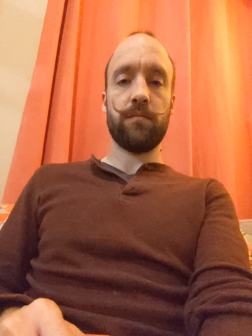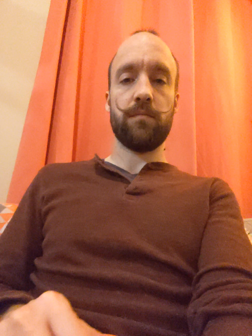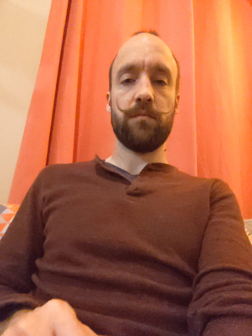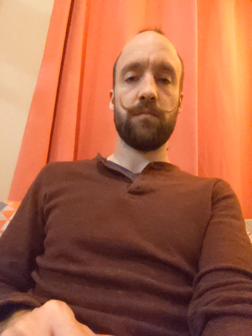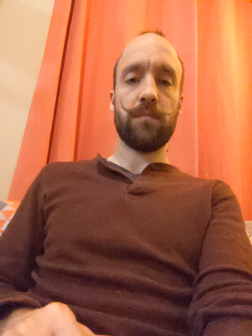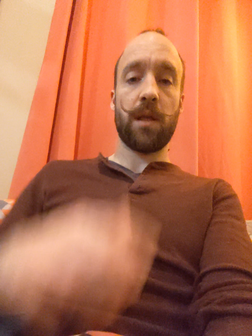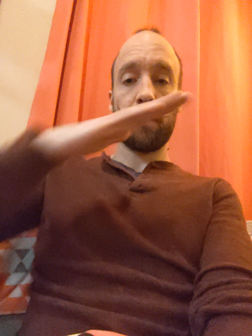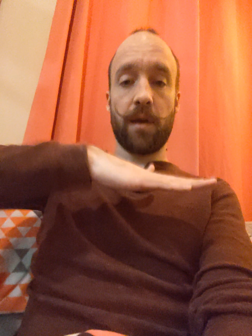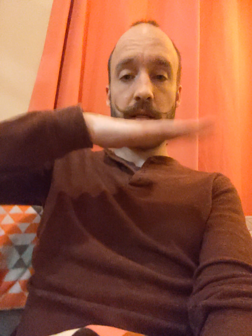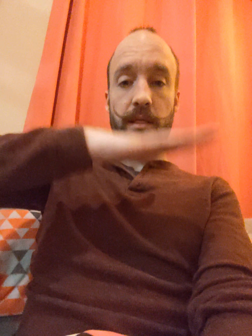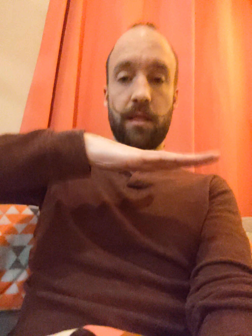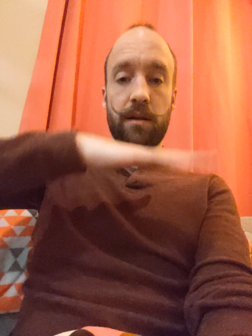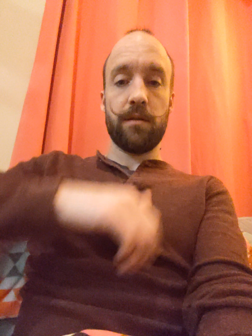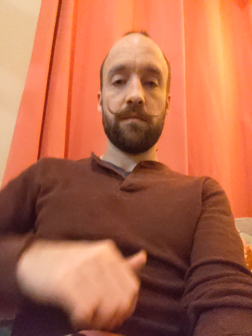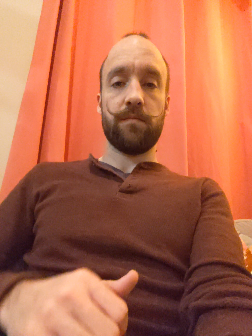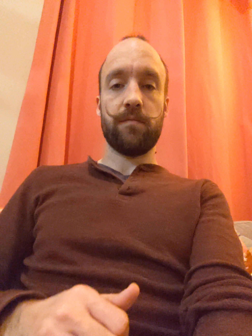table